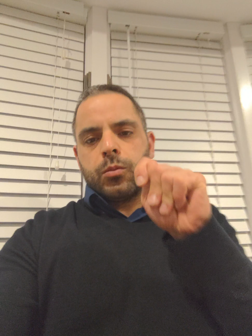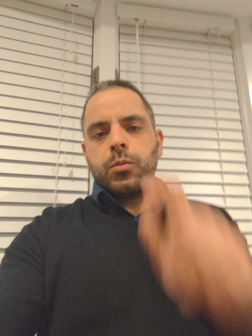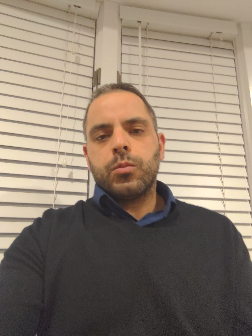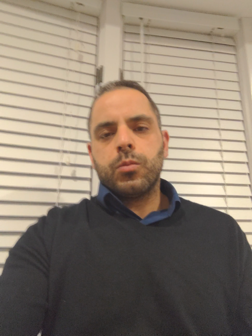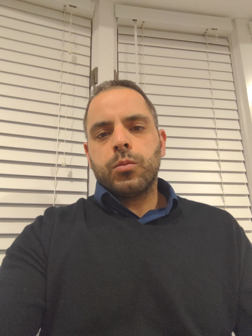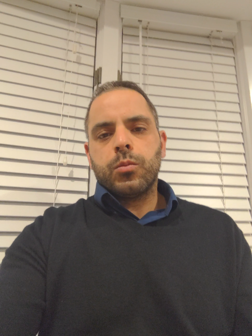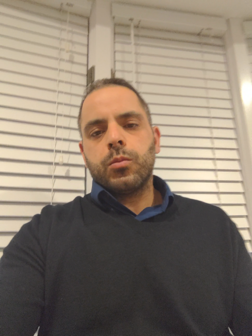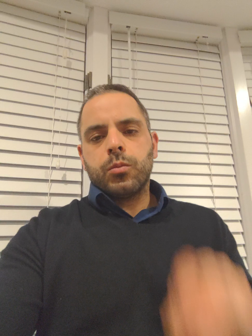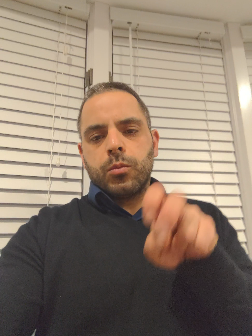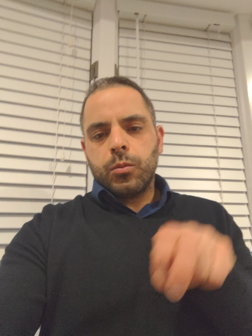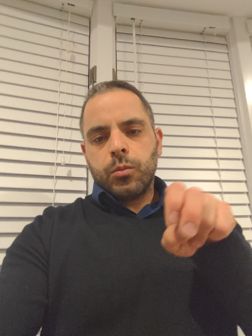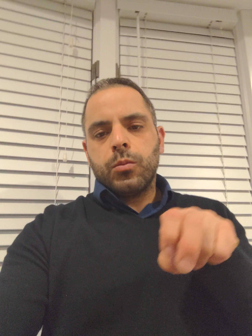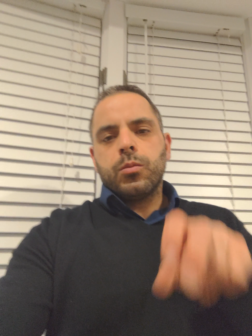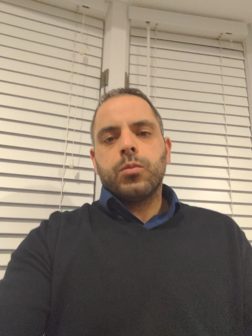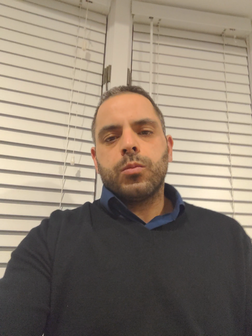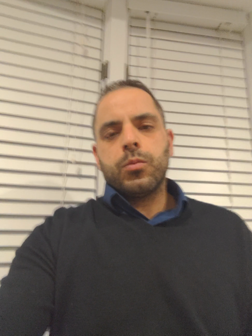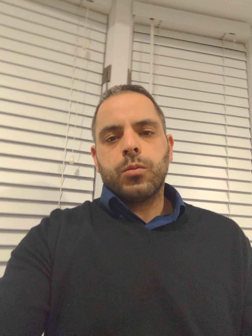chair